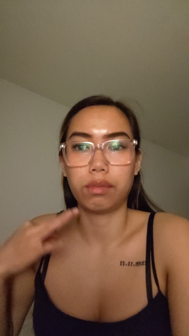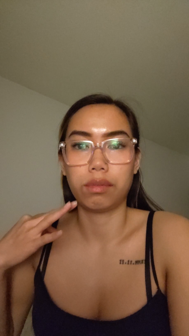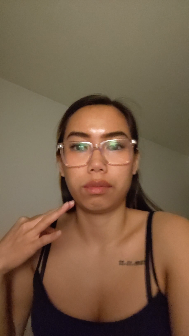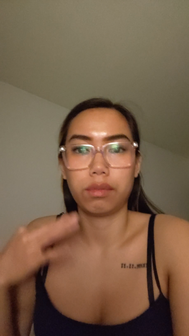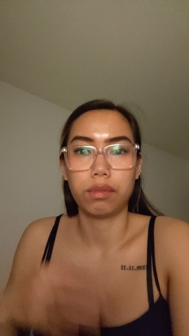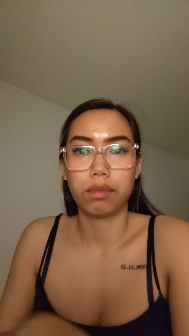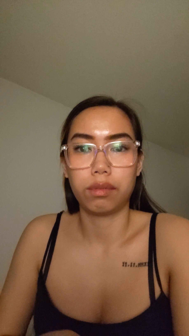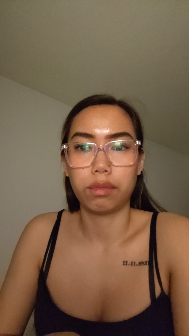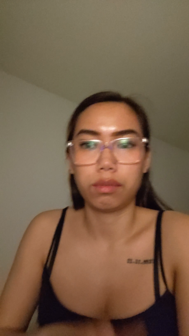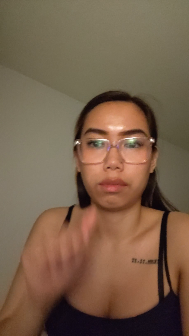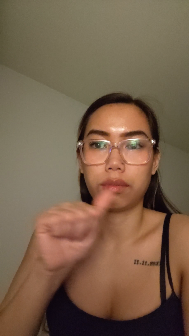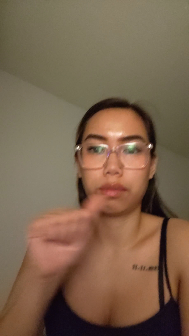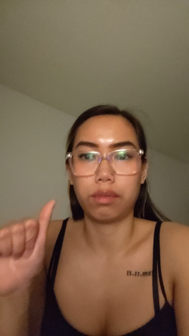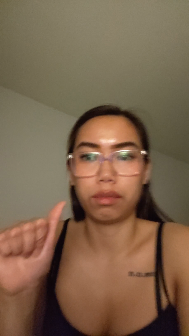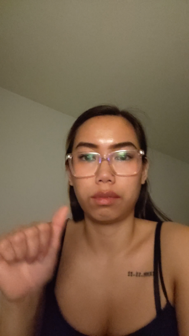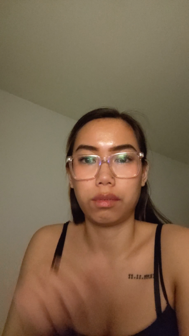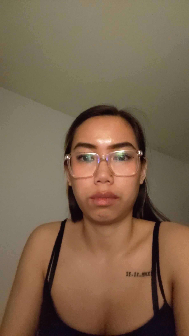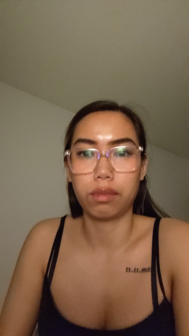a